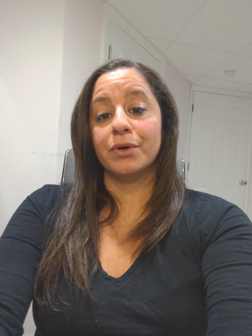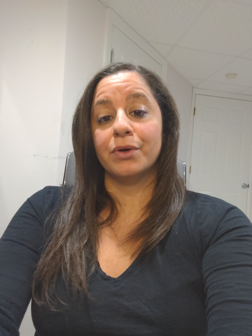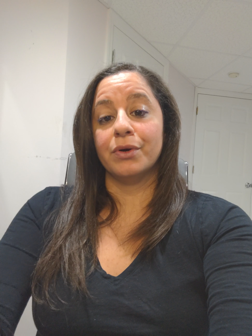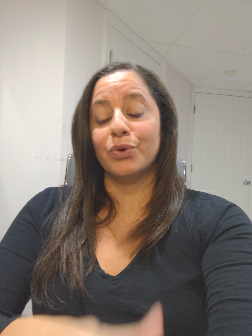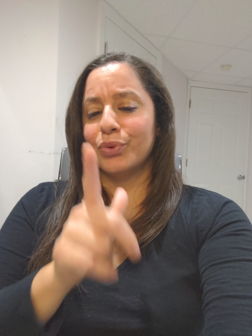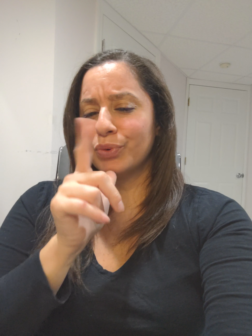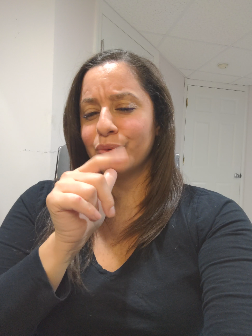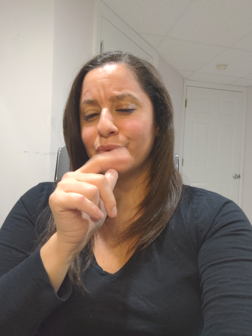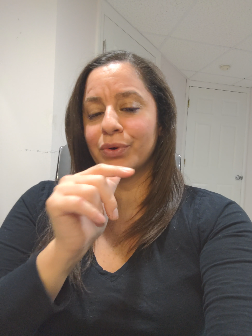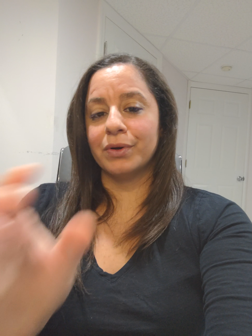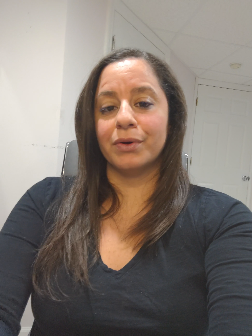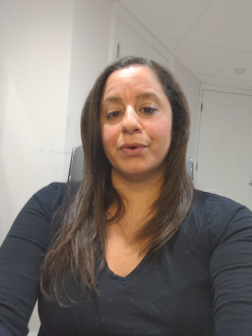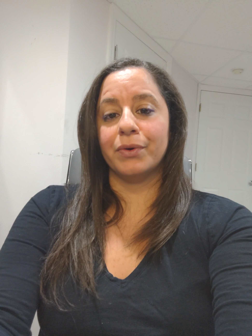who